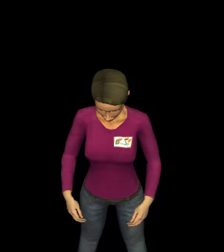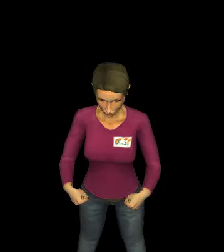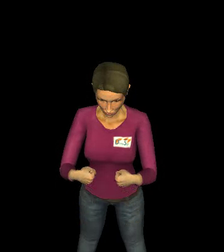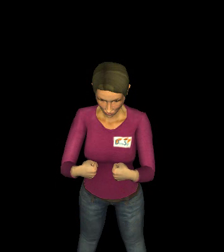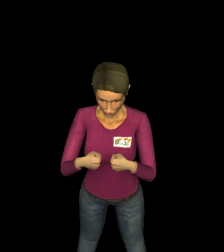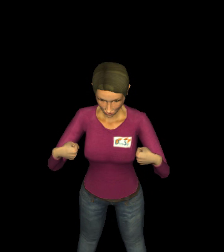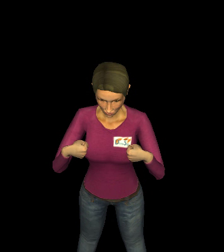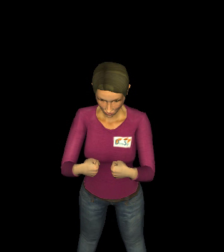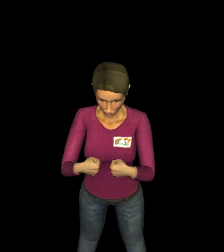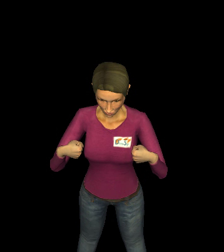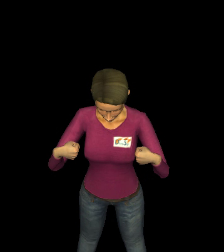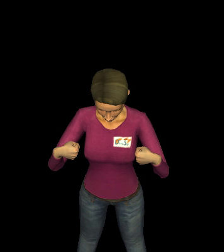خزانة